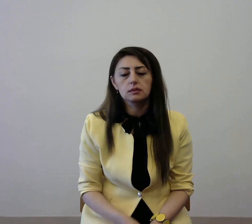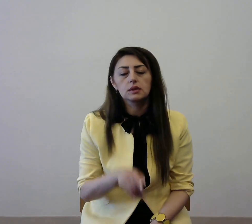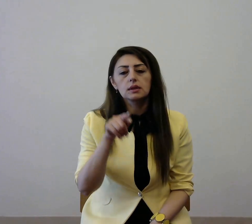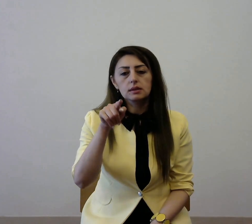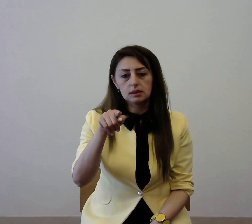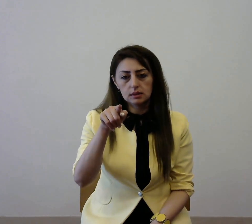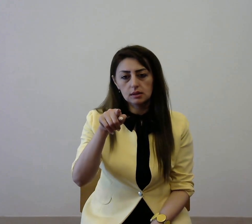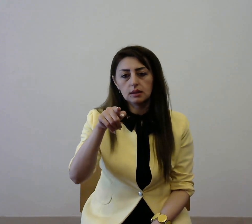siz